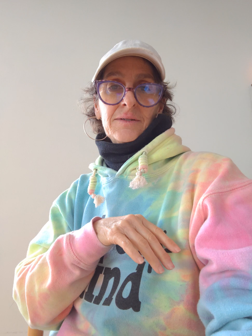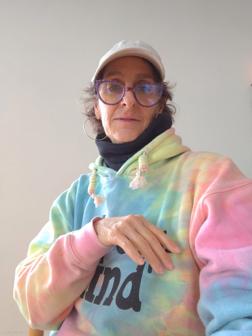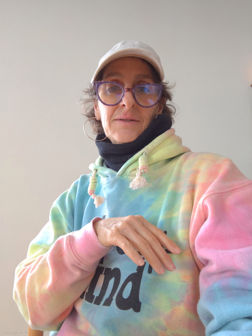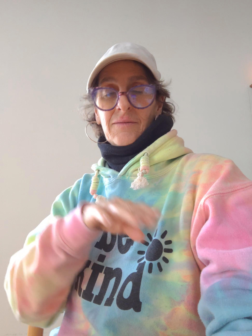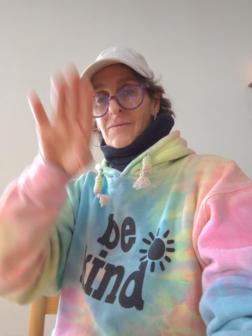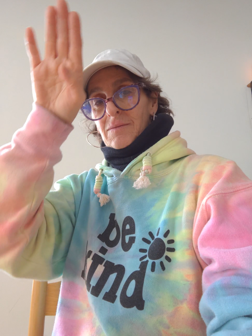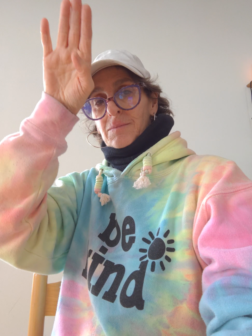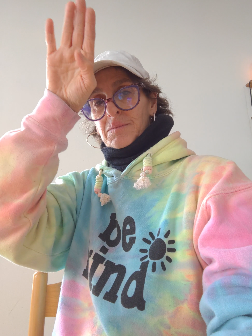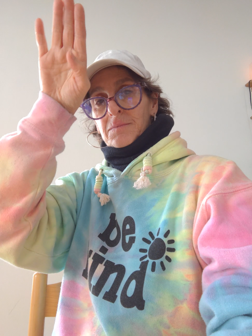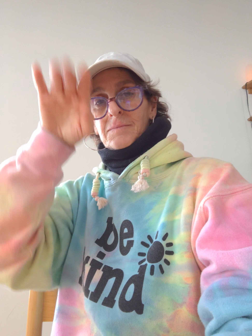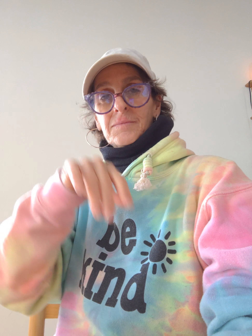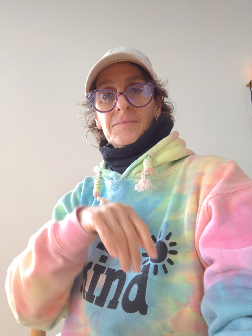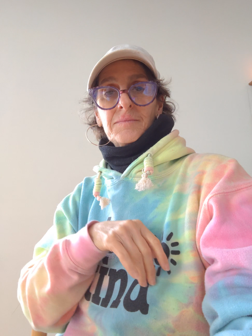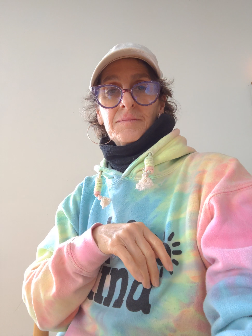fireman